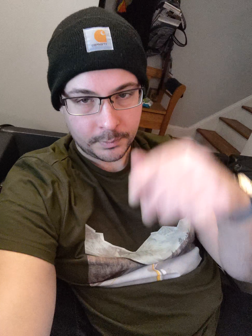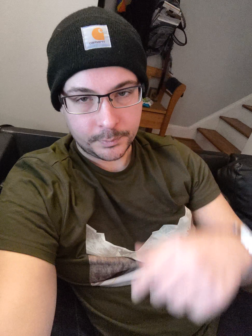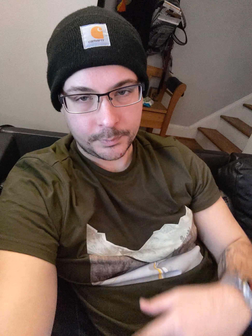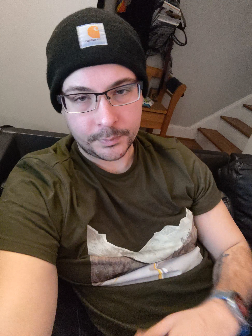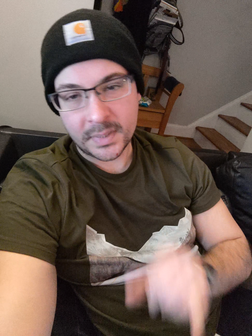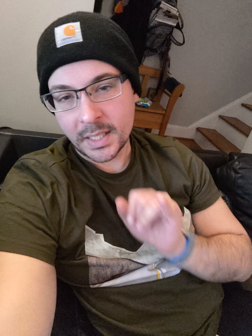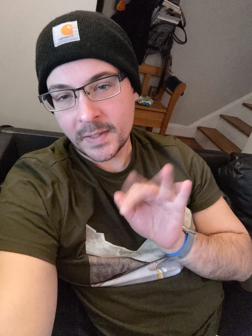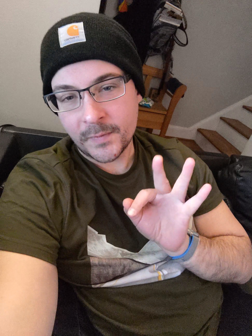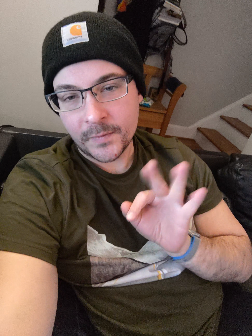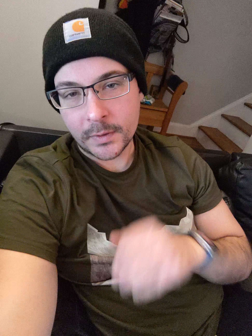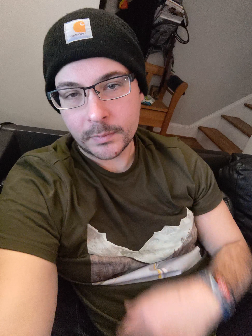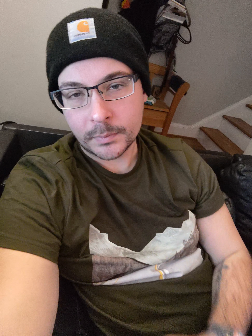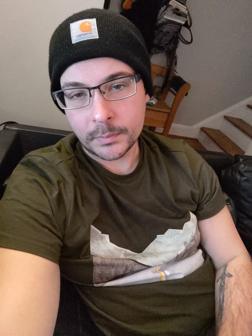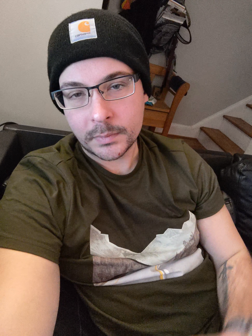if